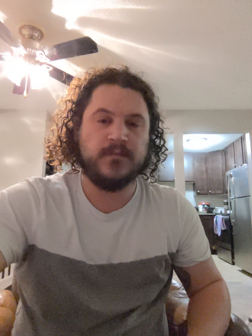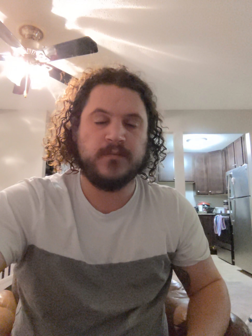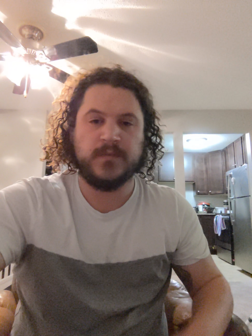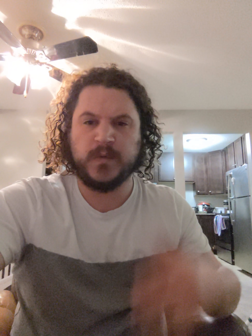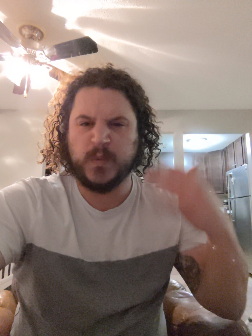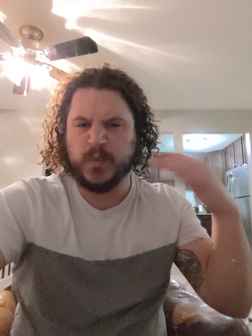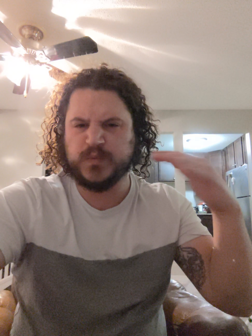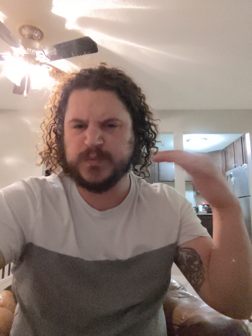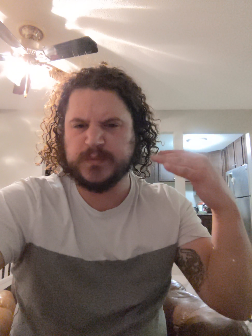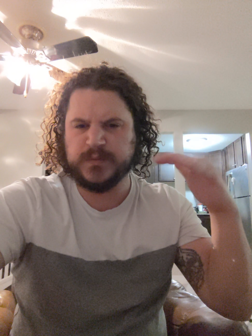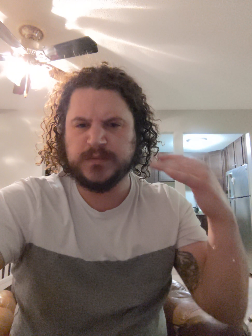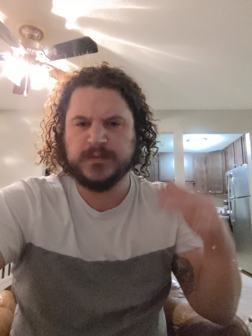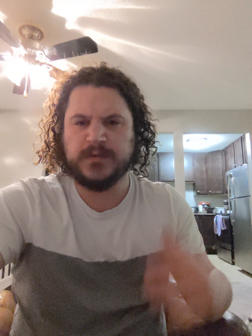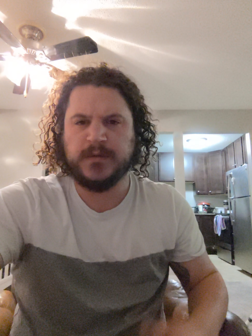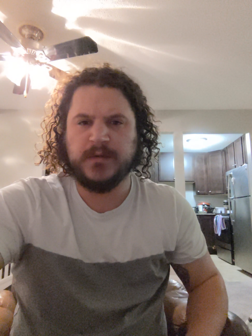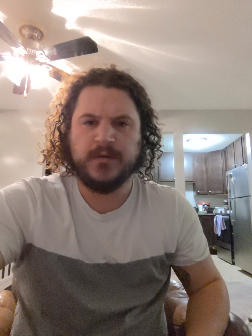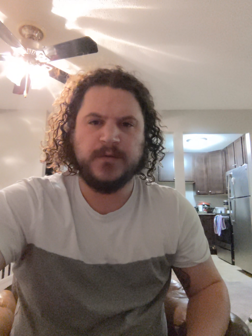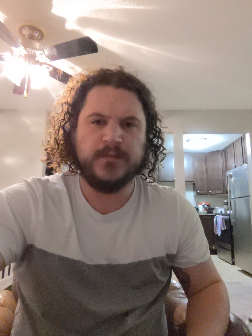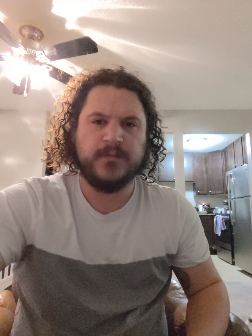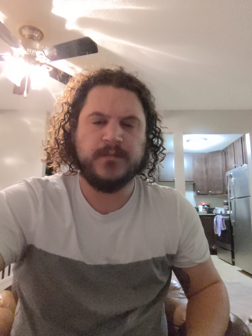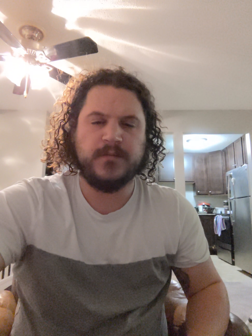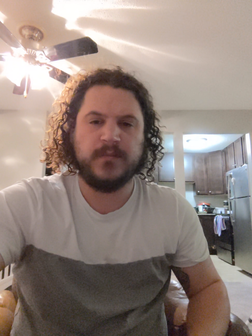noisy